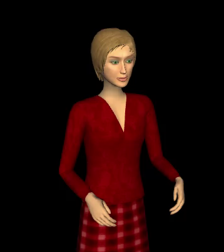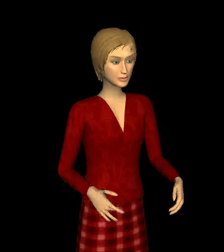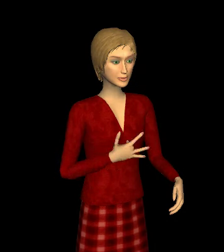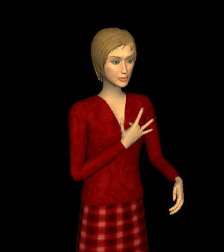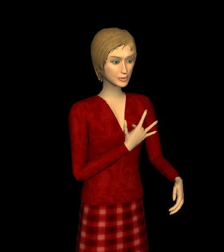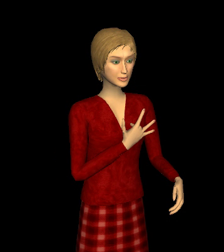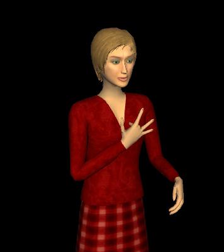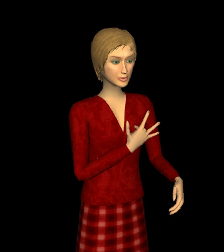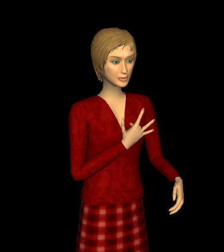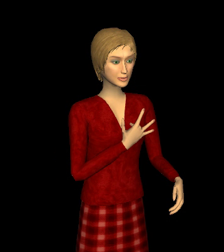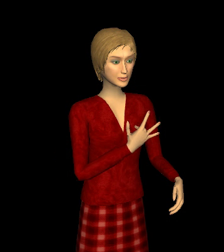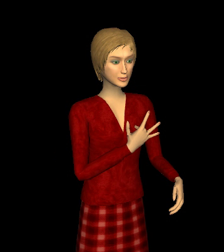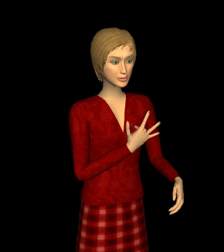قلب